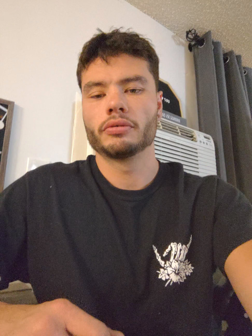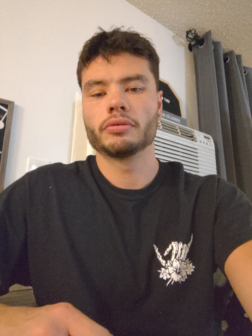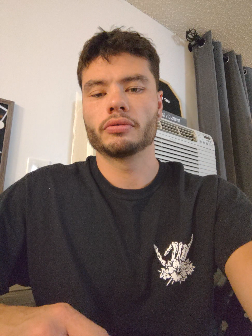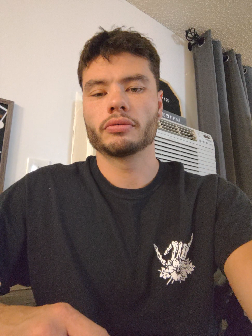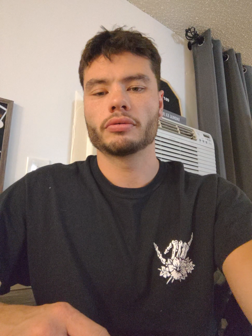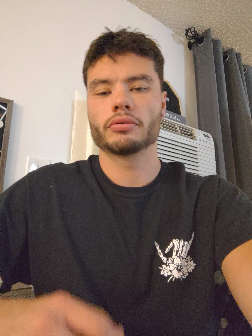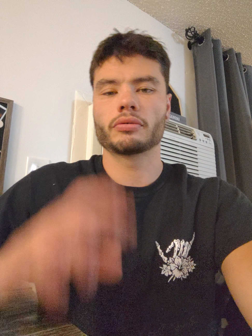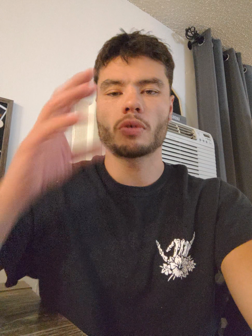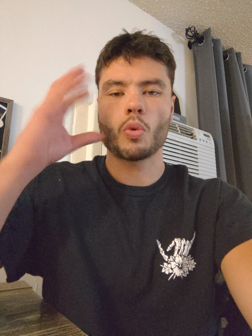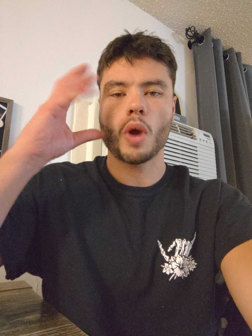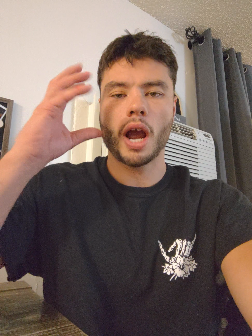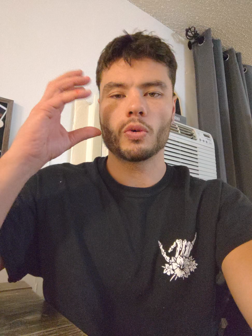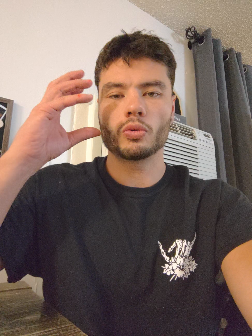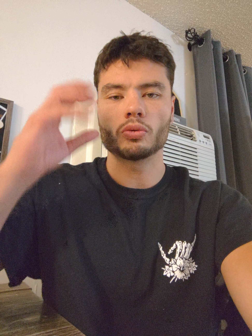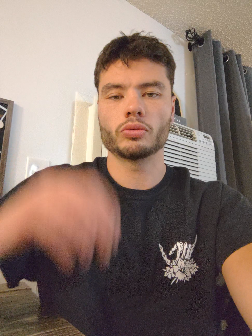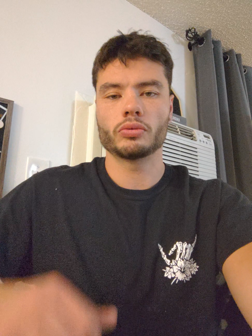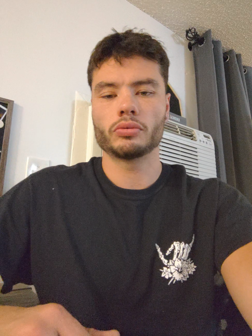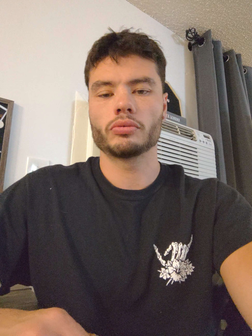radio